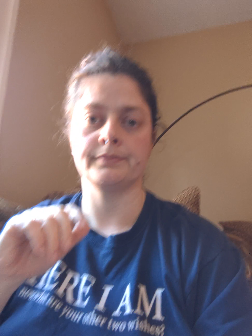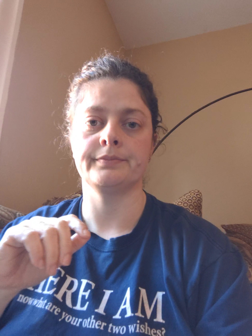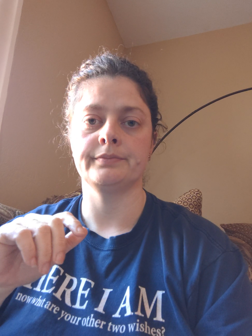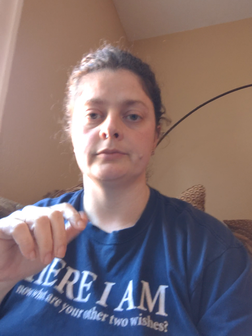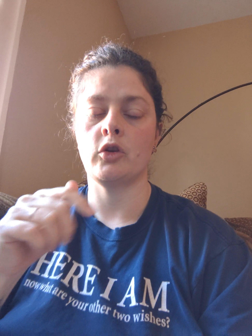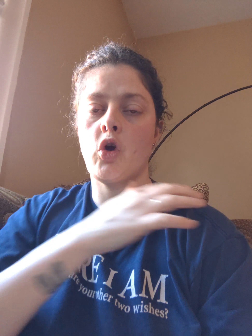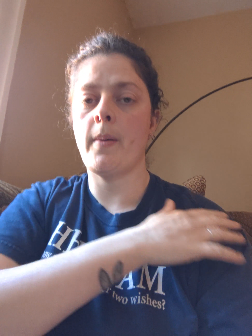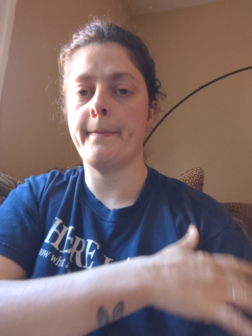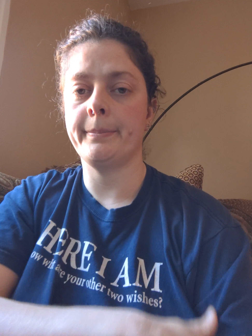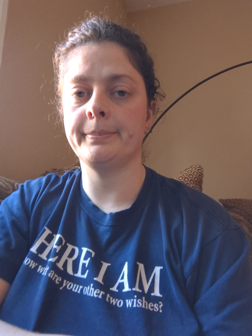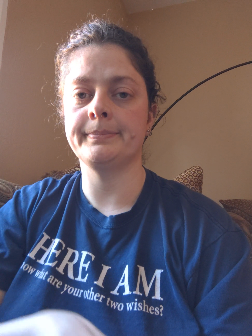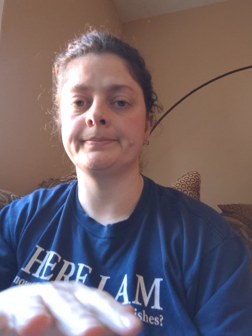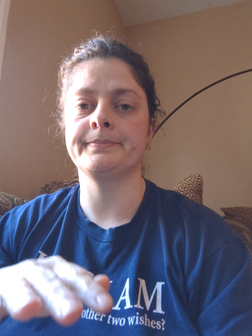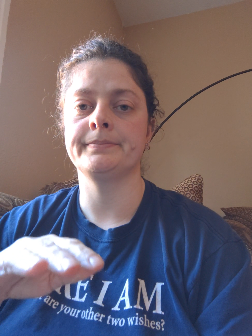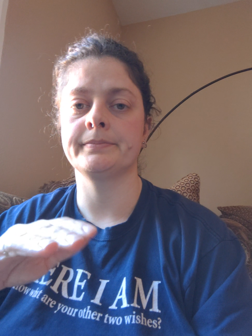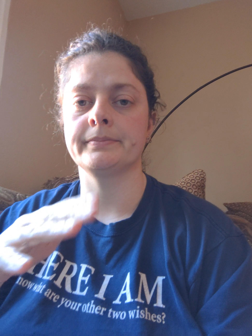arm